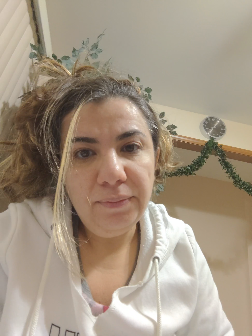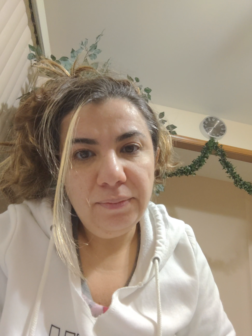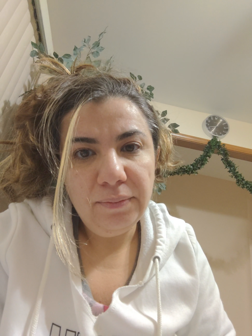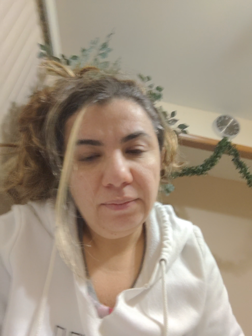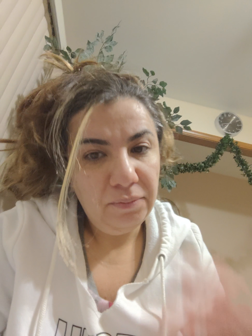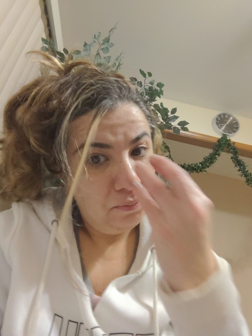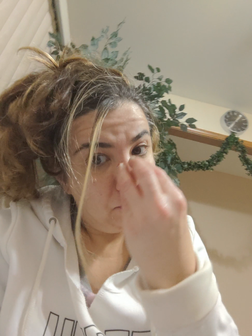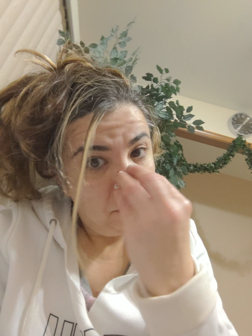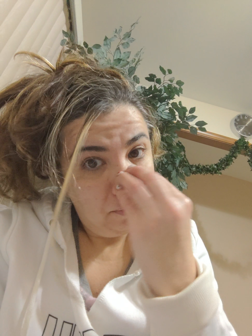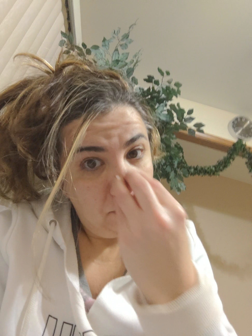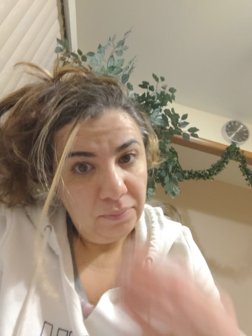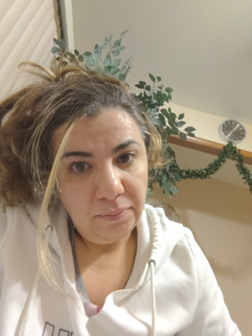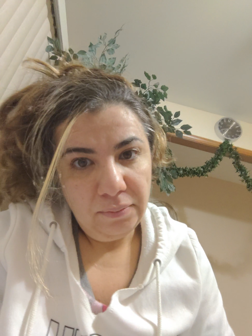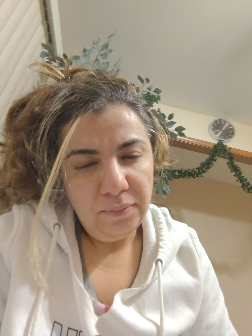clown